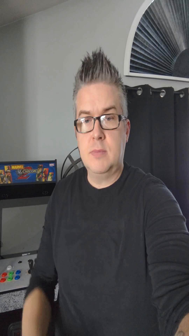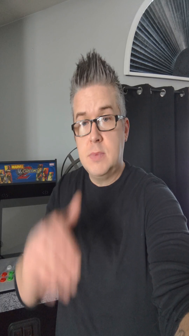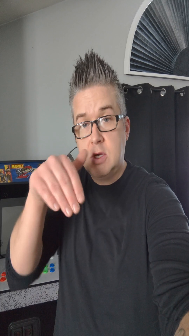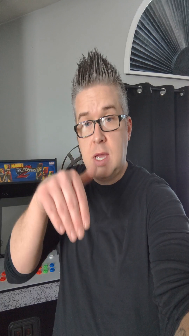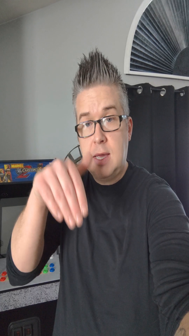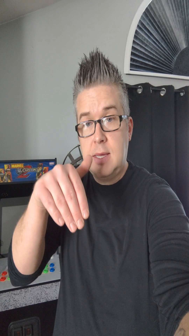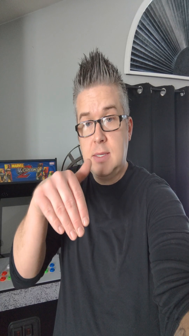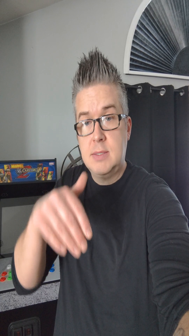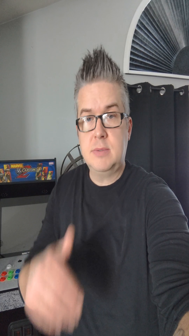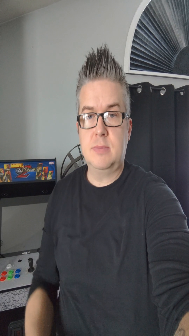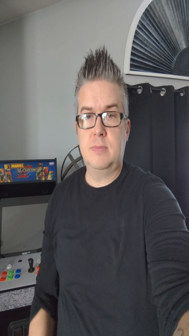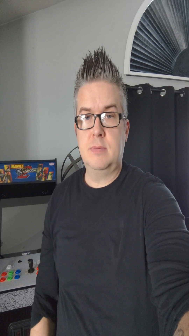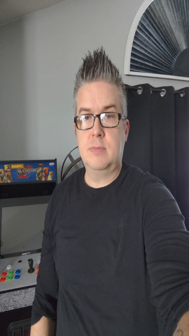night